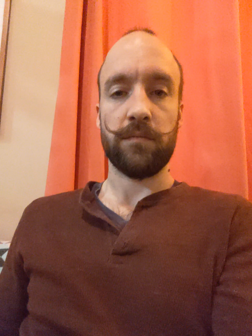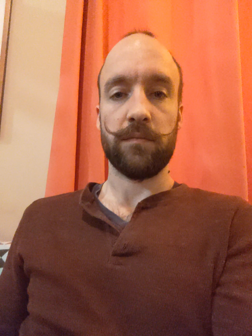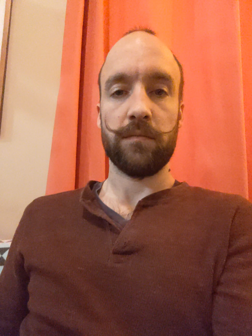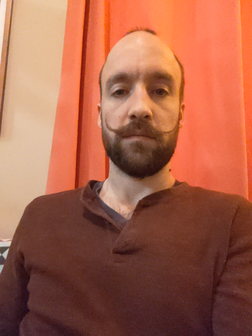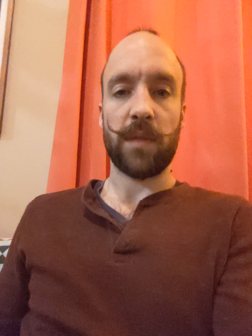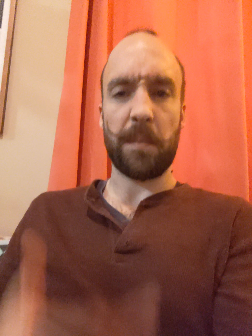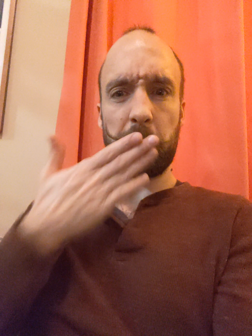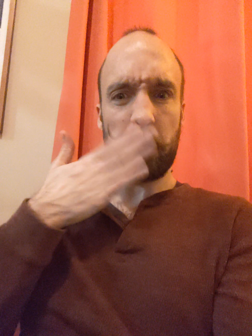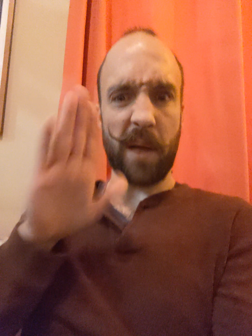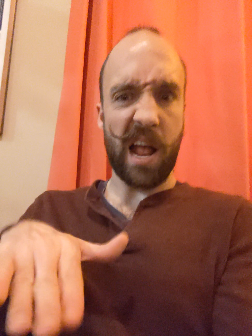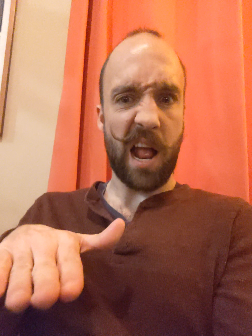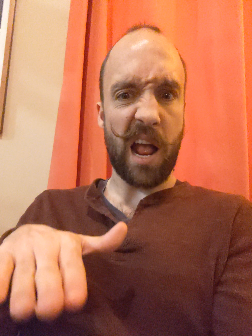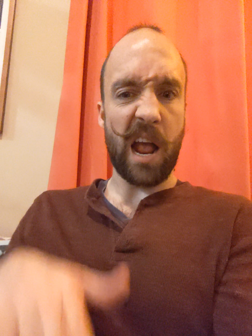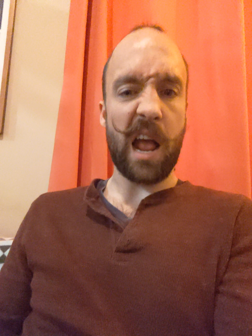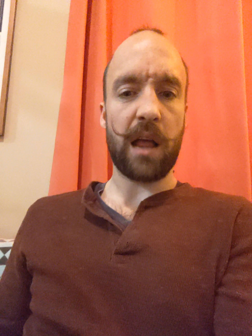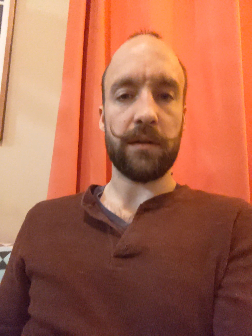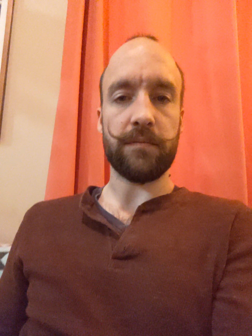bad